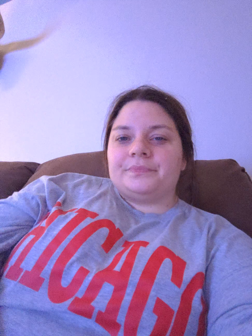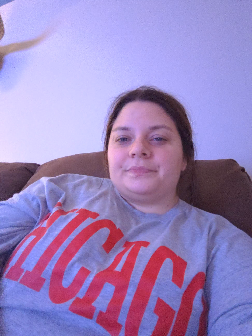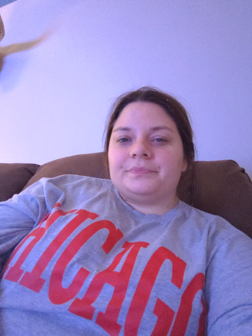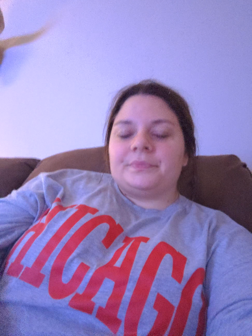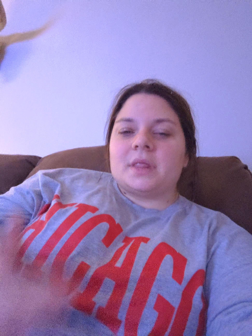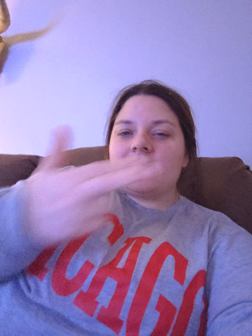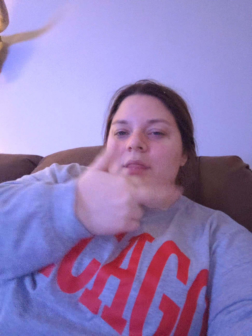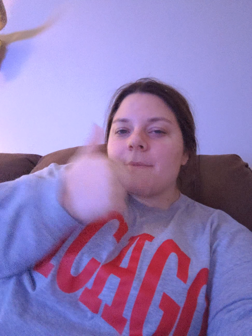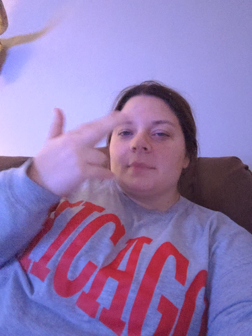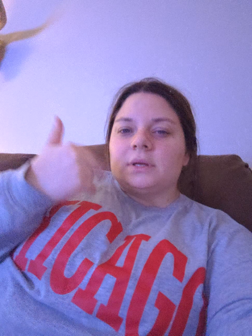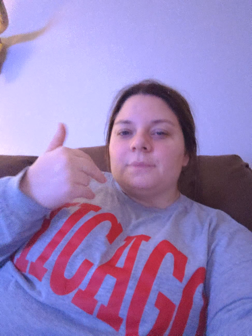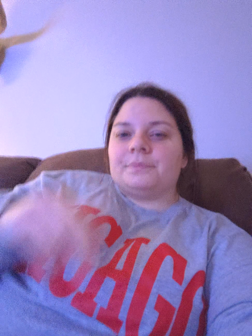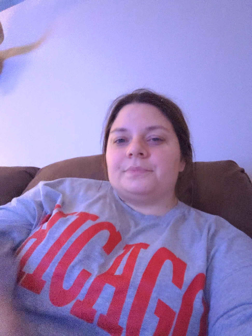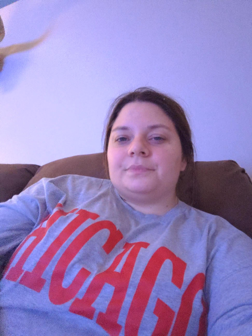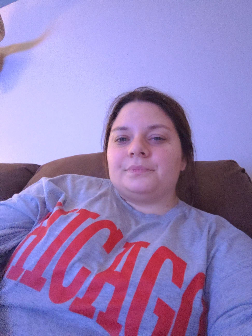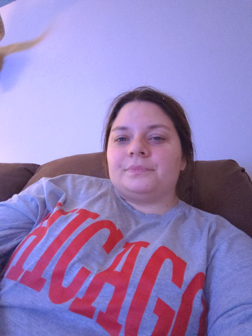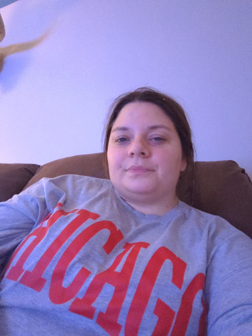napkin